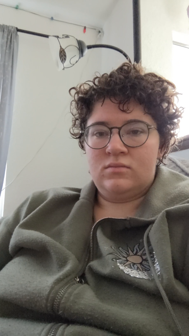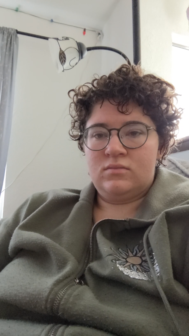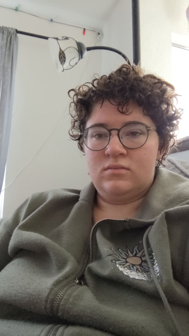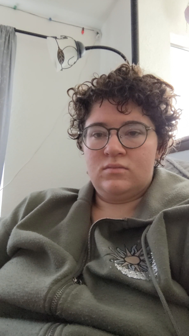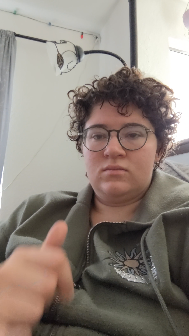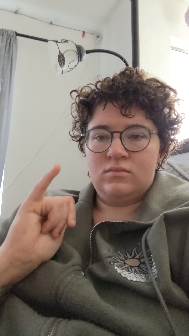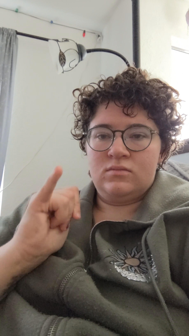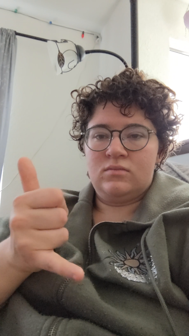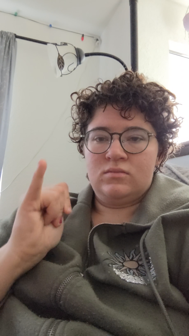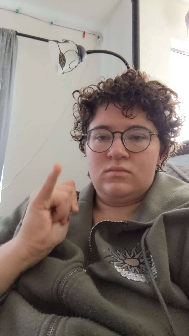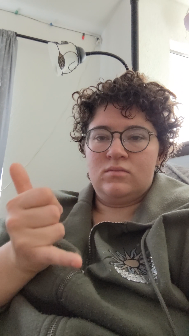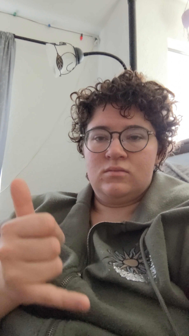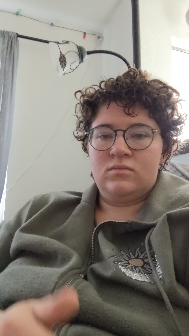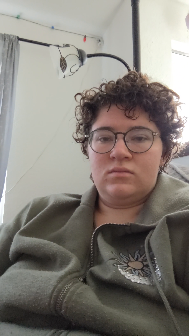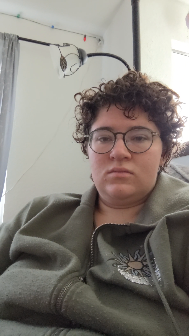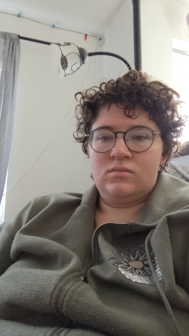rocking chair